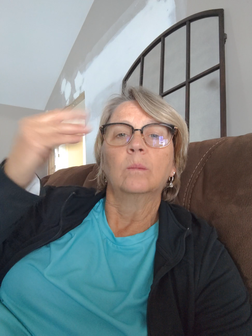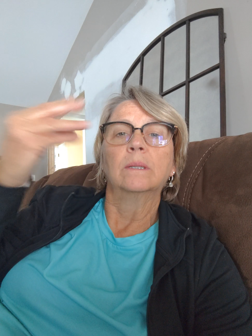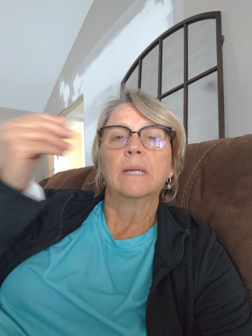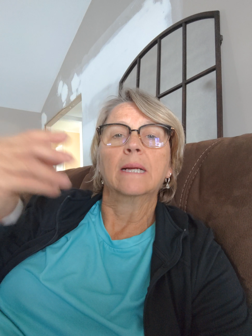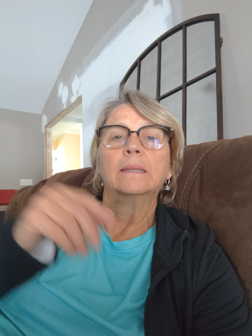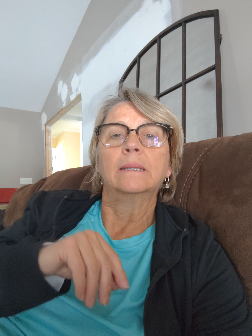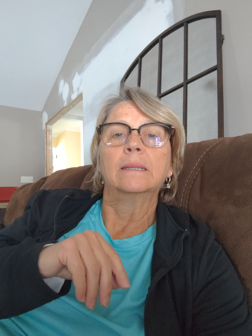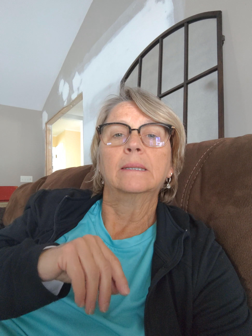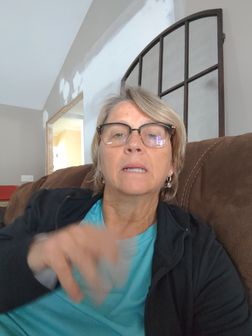outside